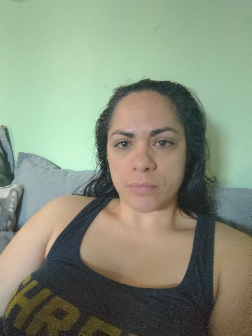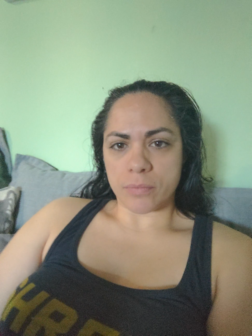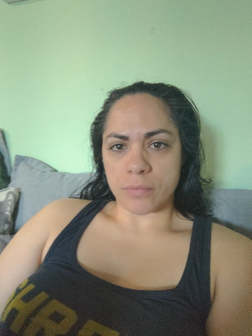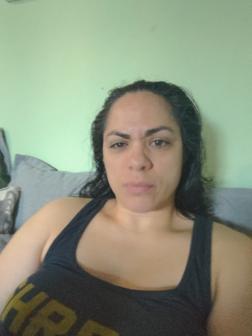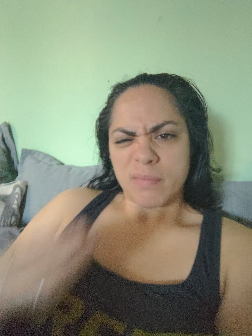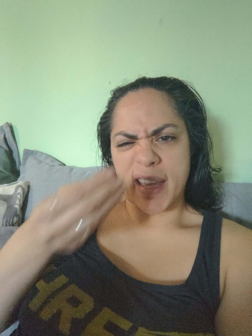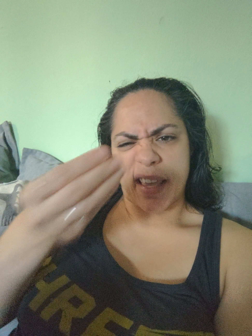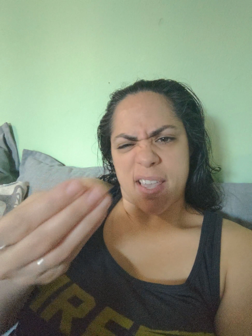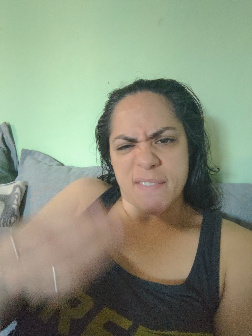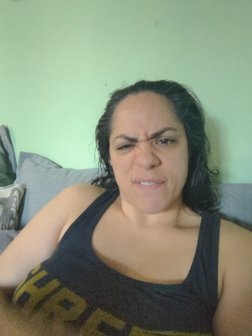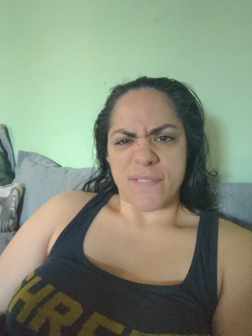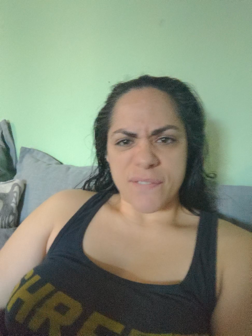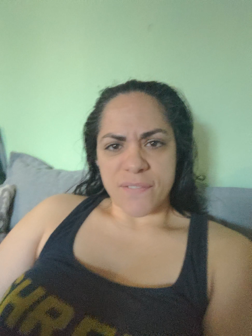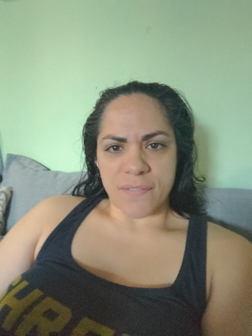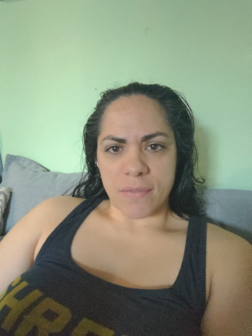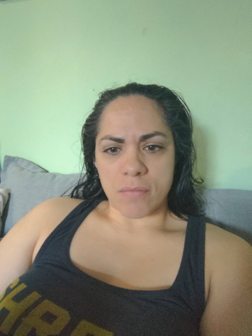give